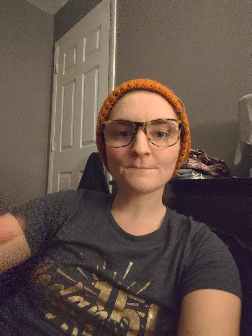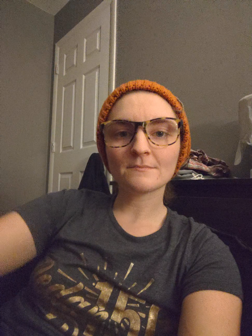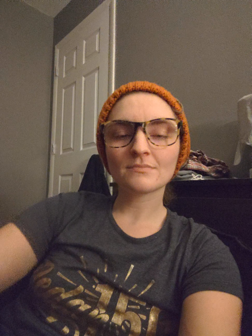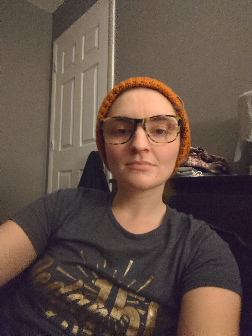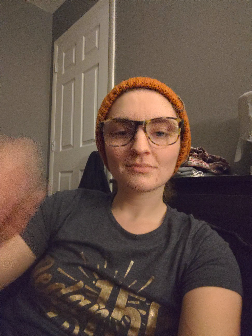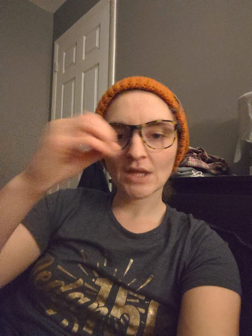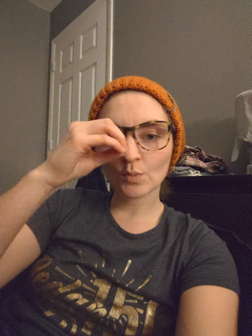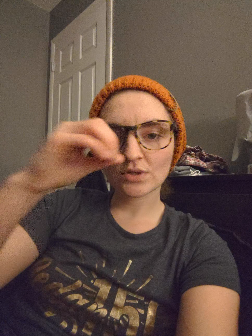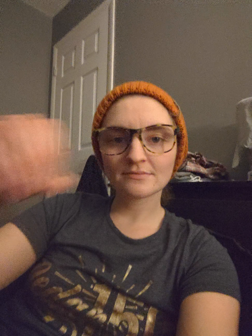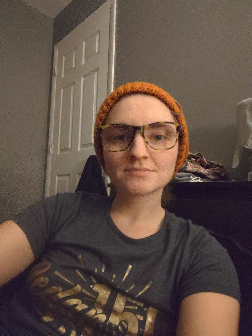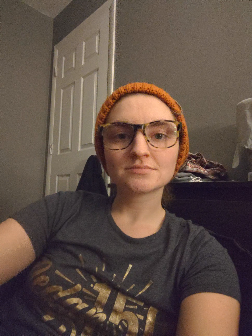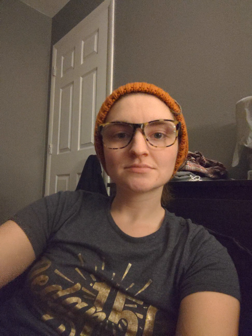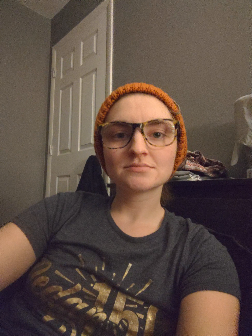owl